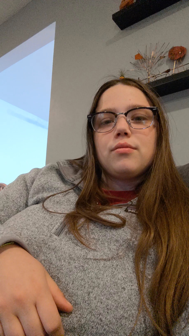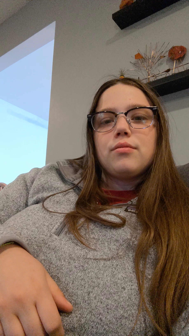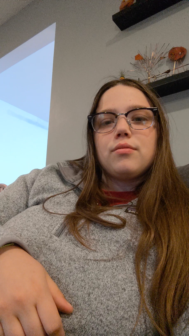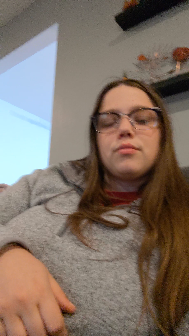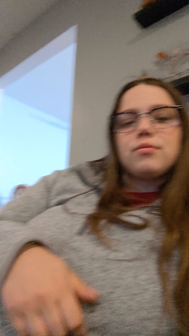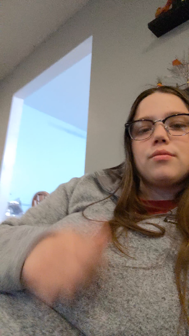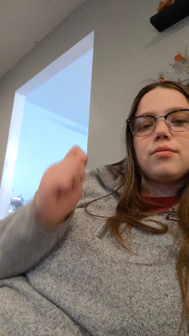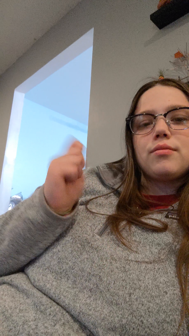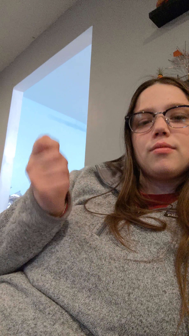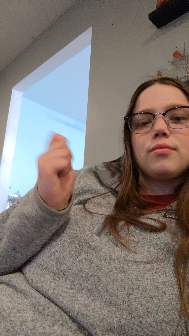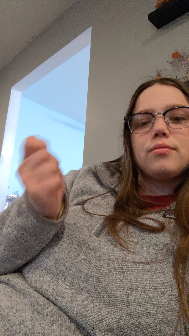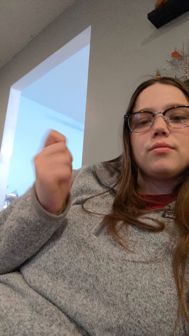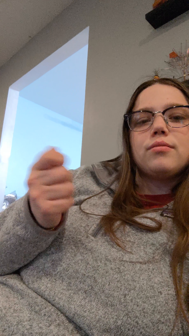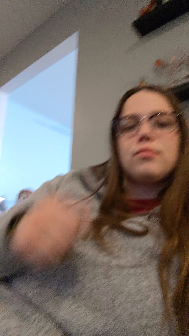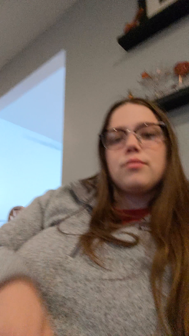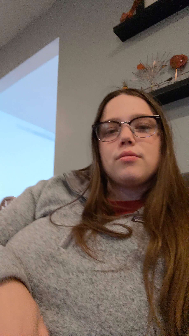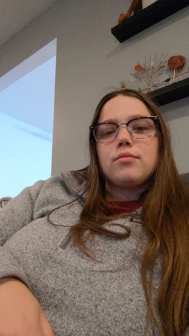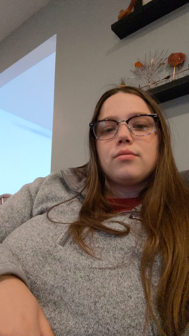bat